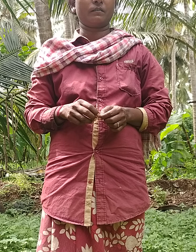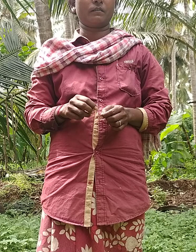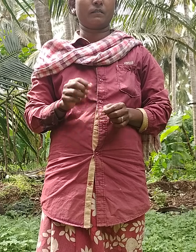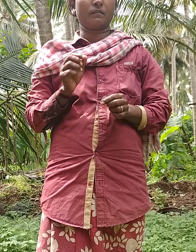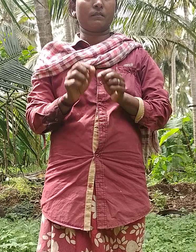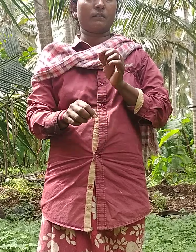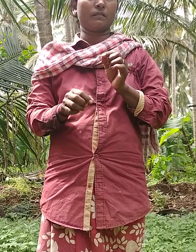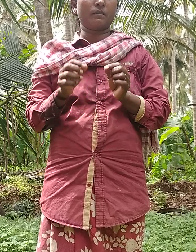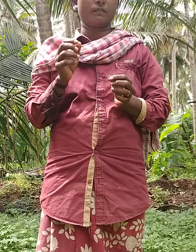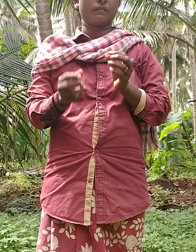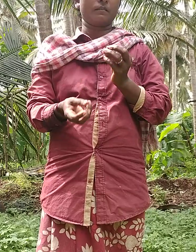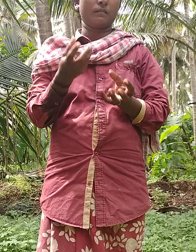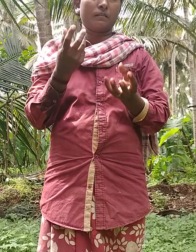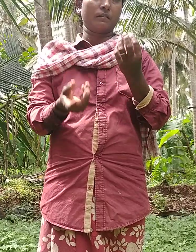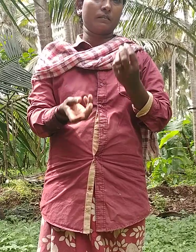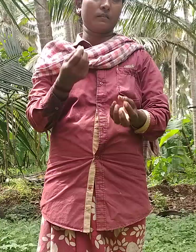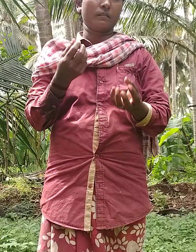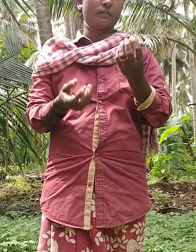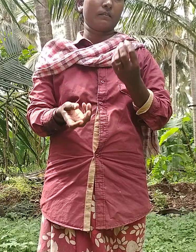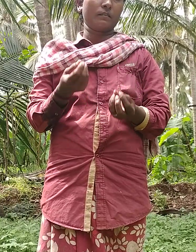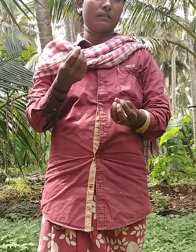Fire